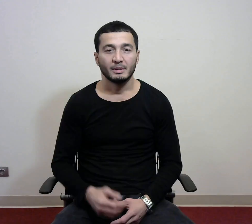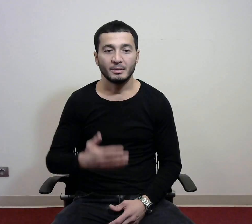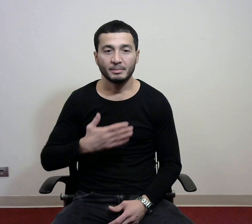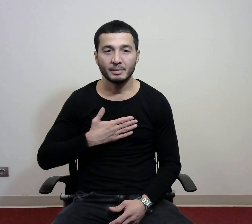mənə